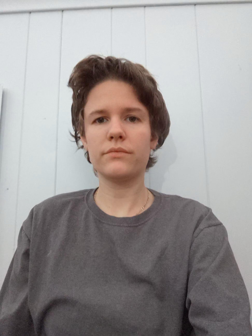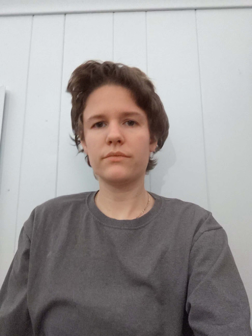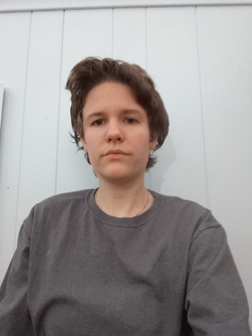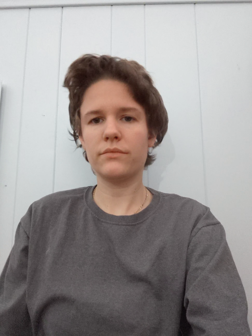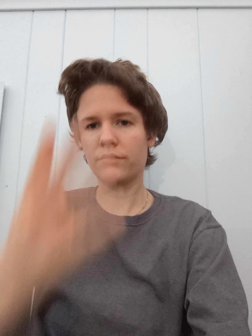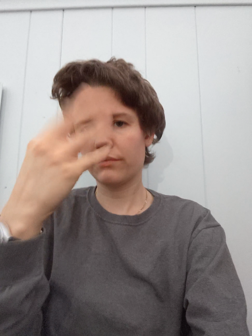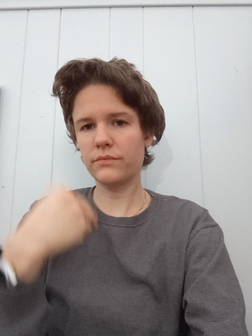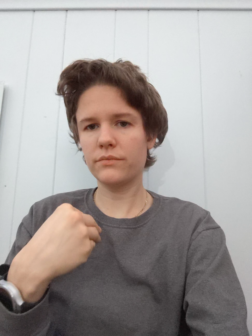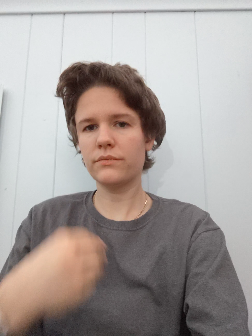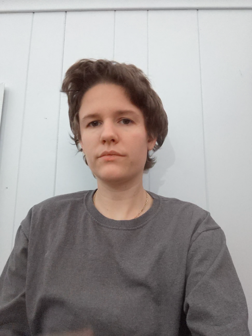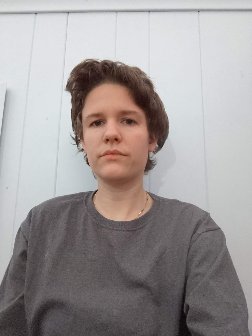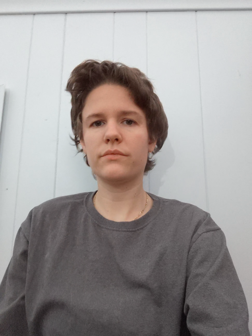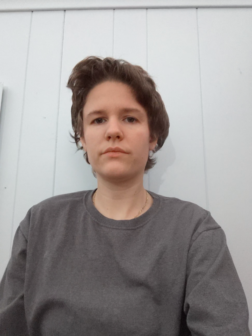nap